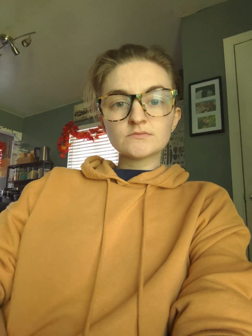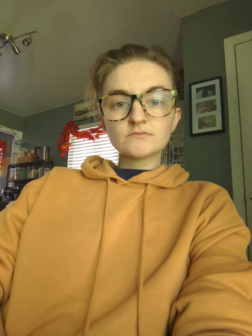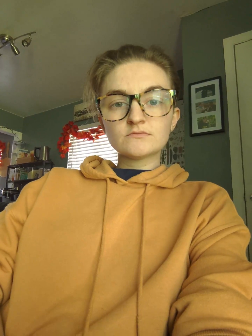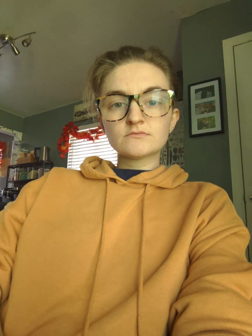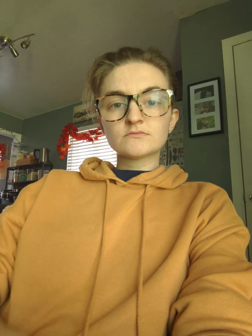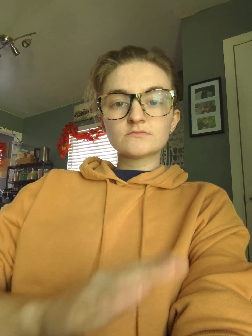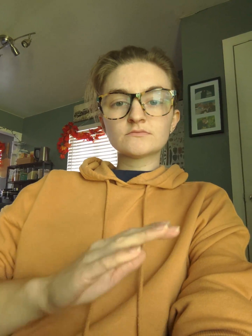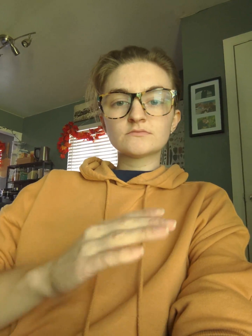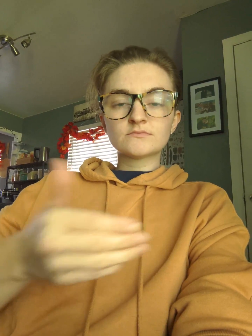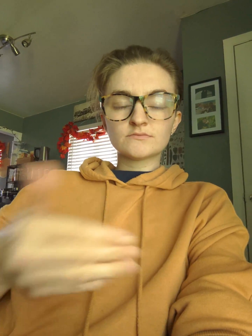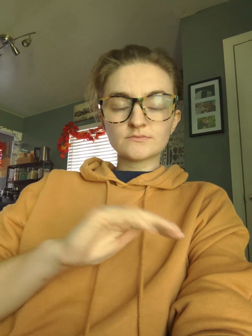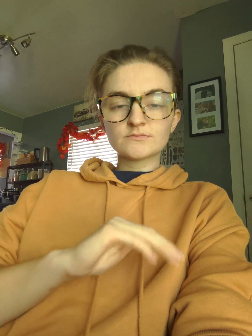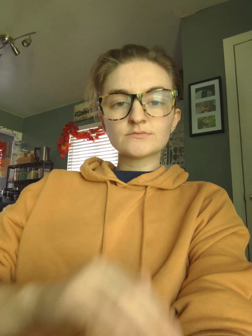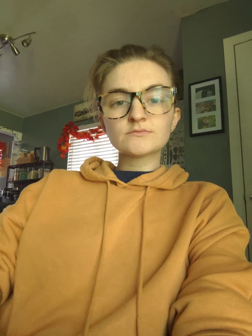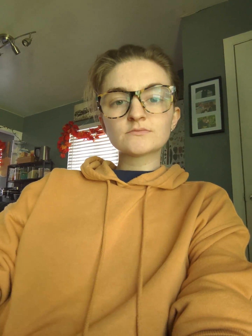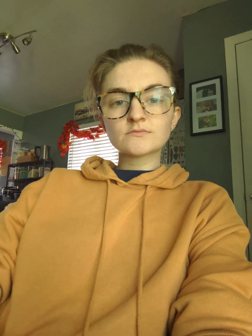cover